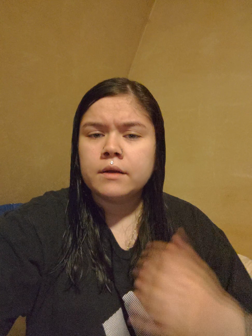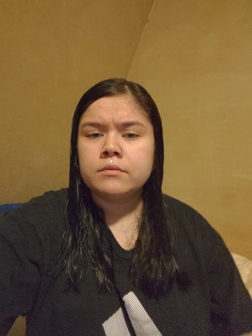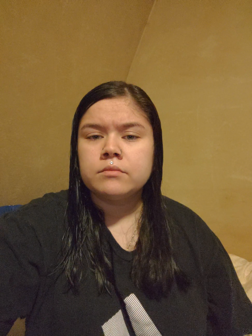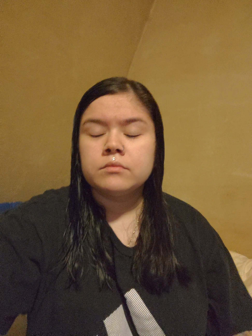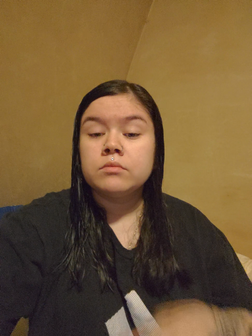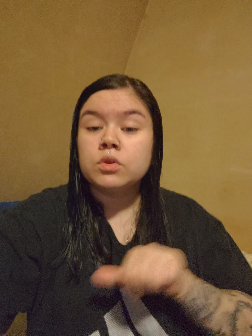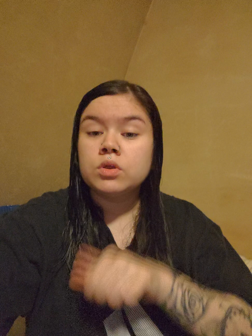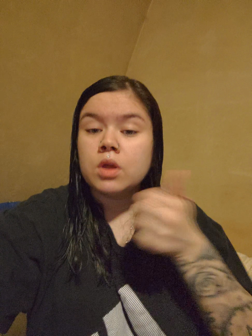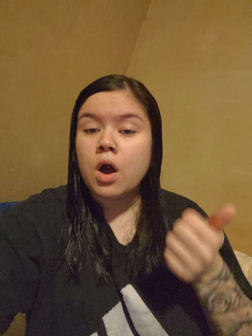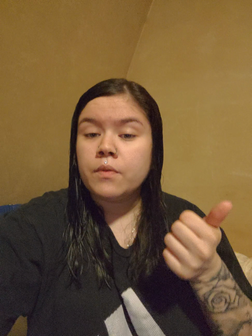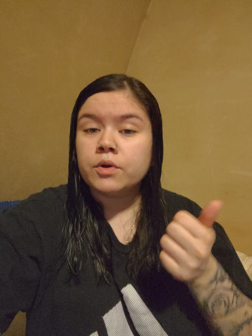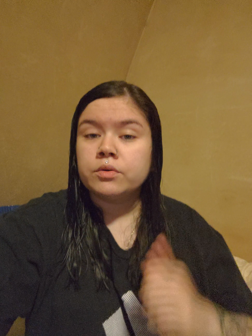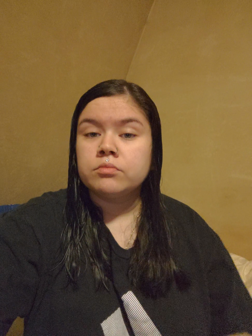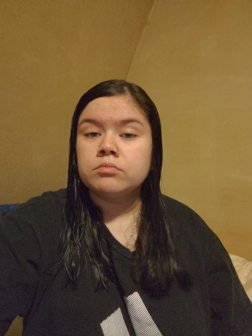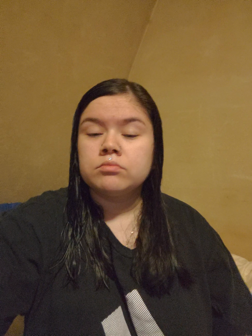another